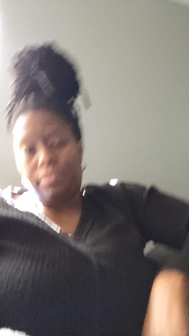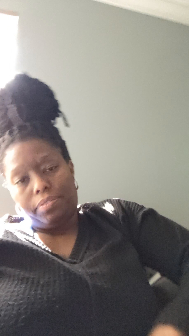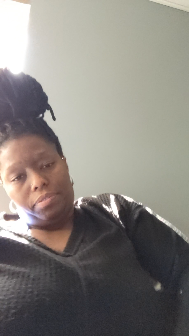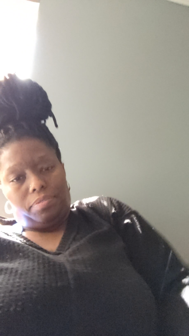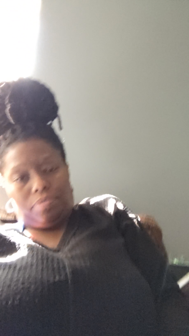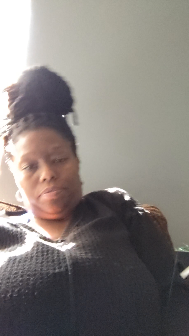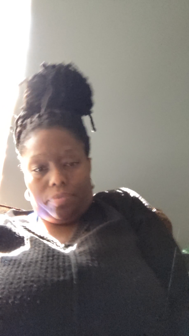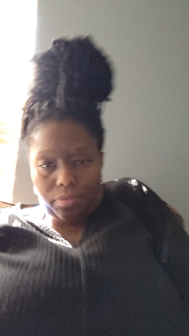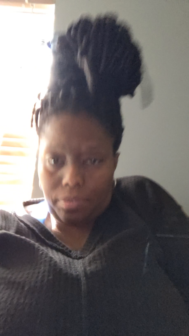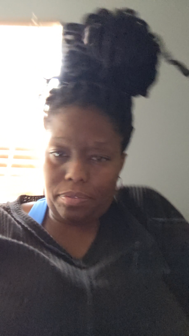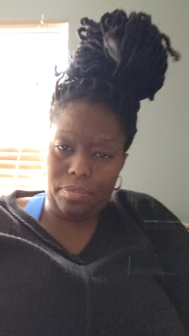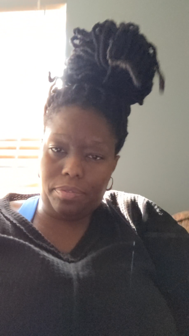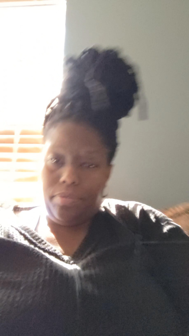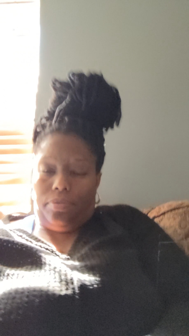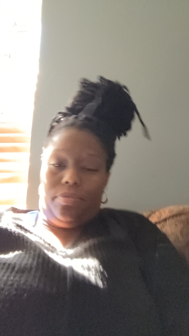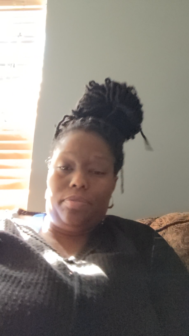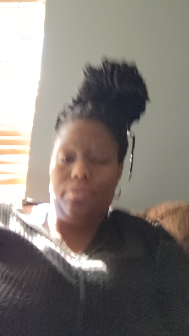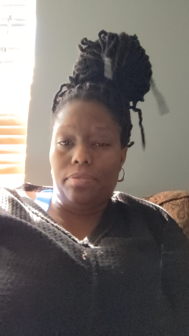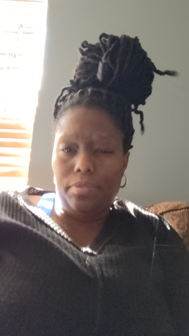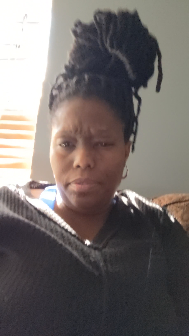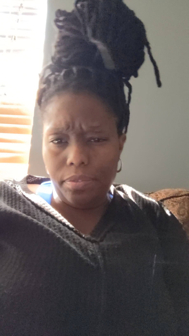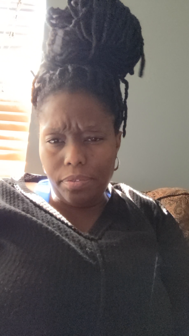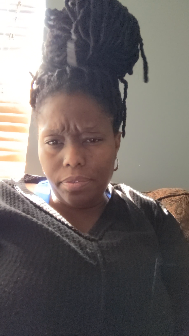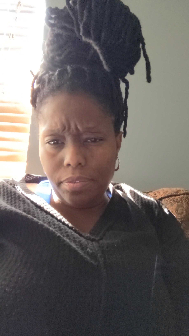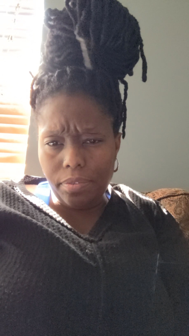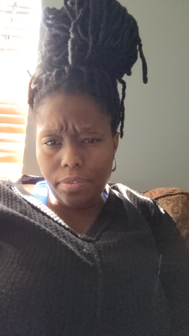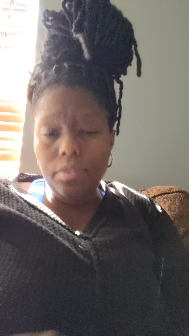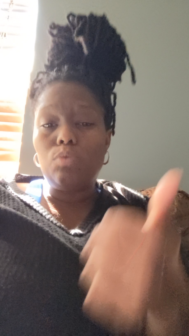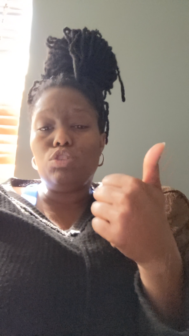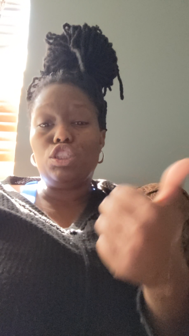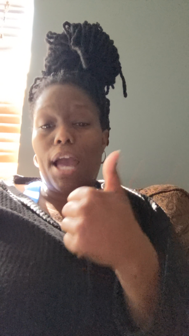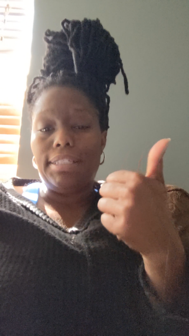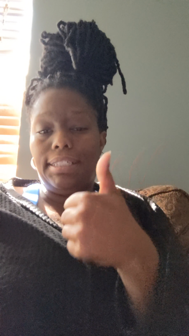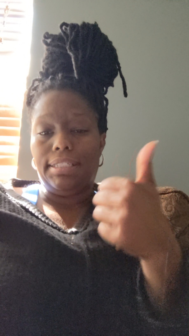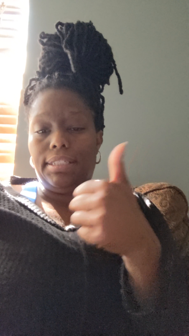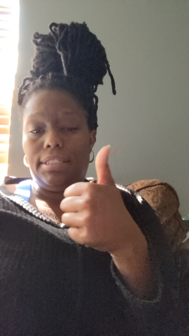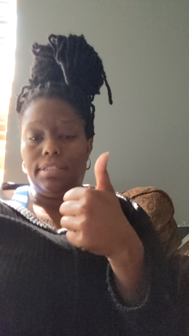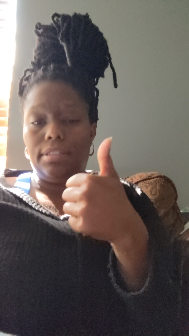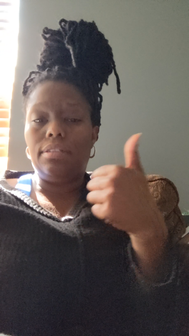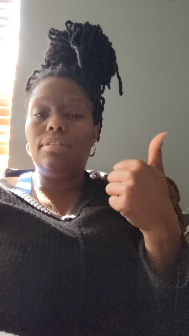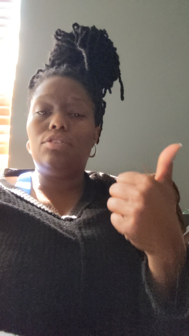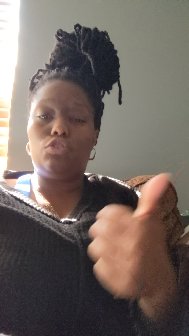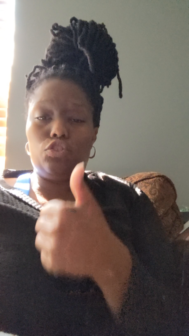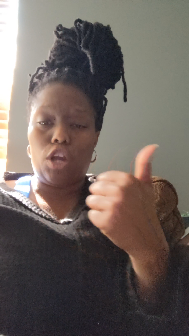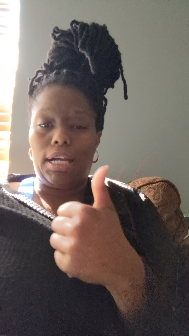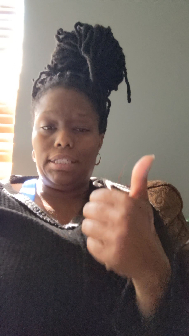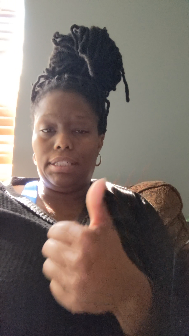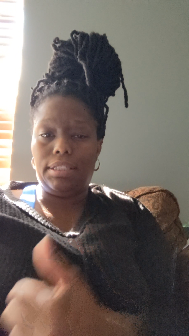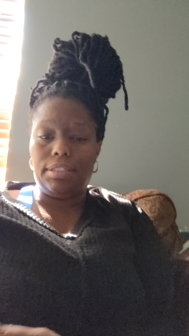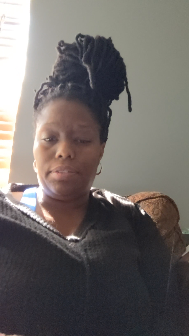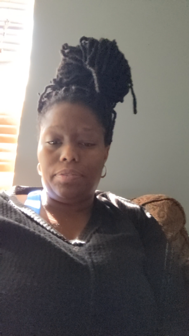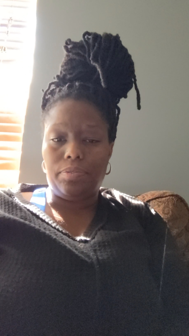chase